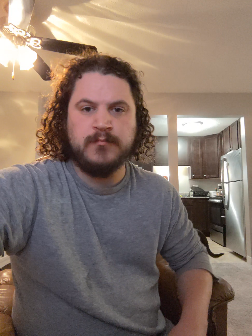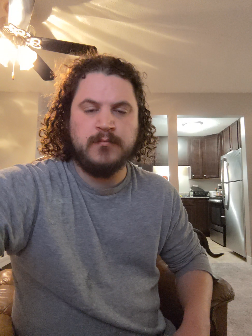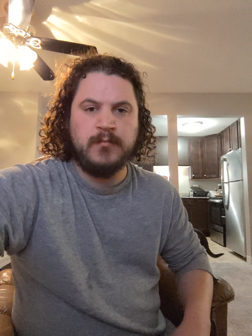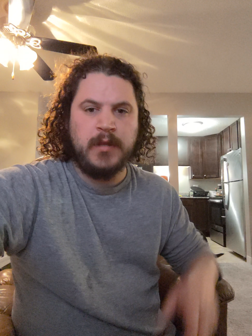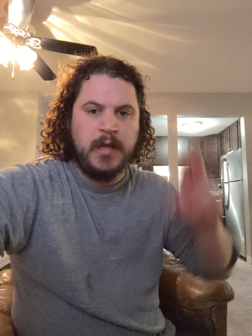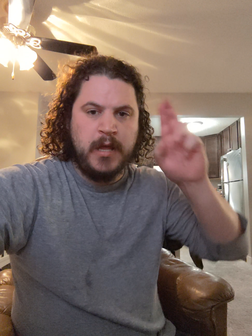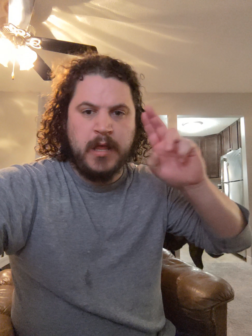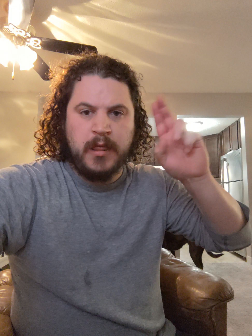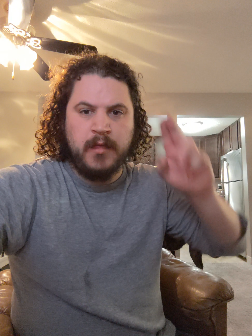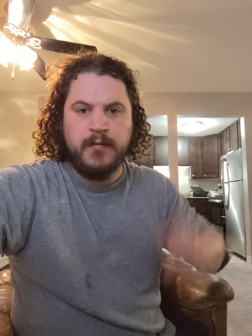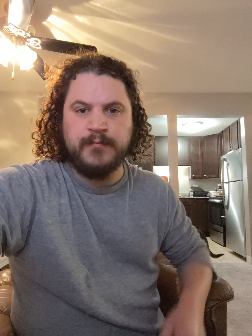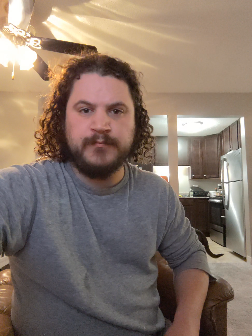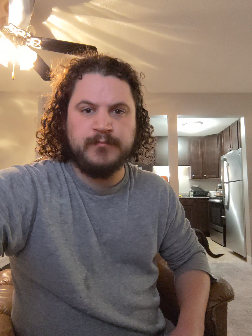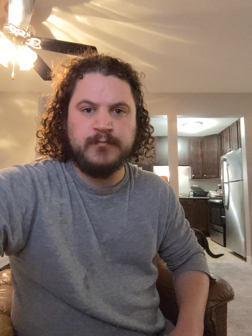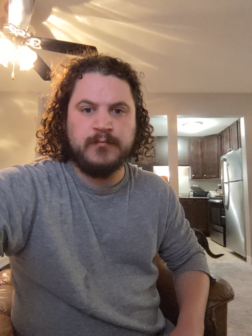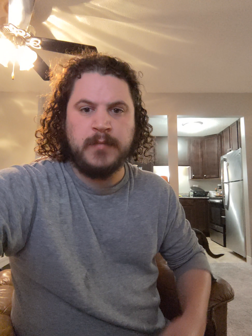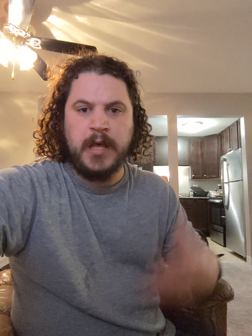uncle